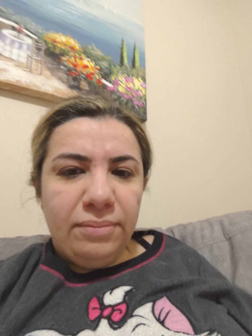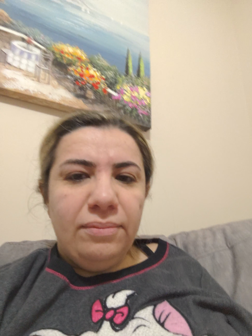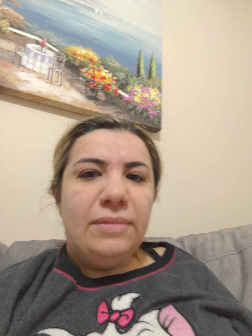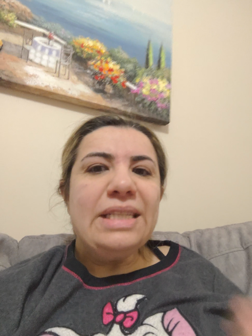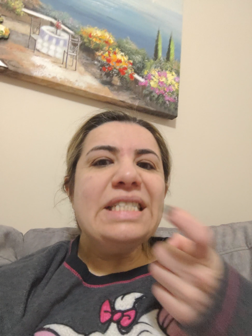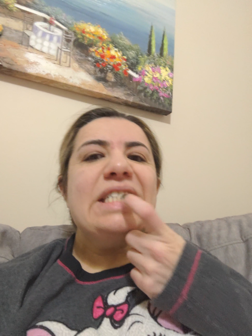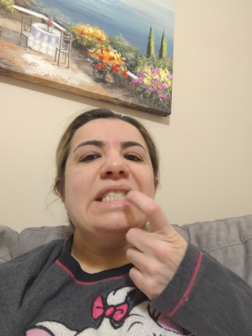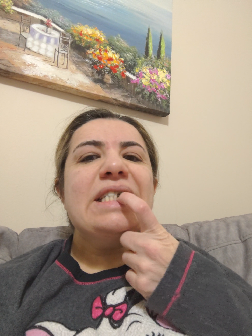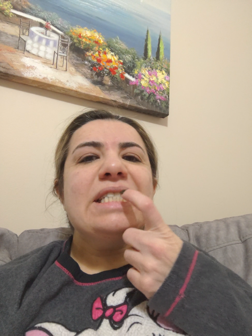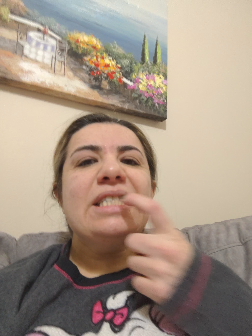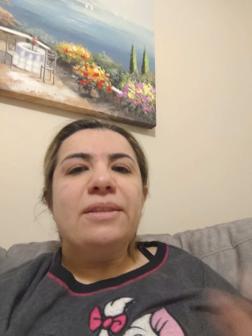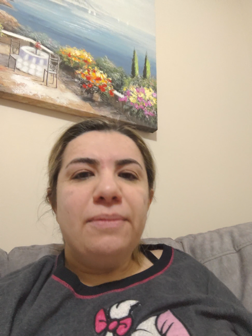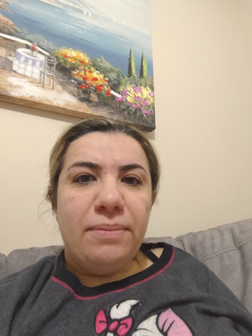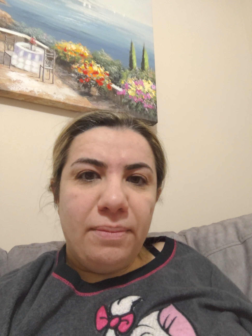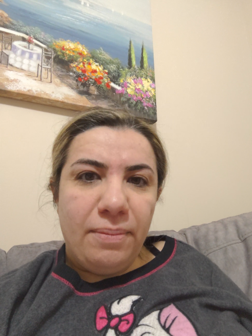window